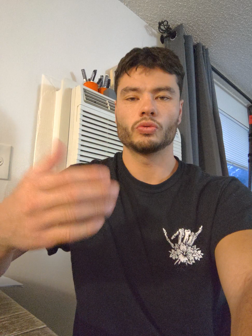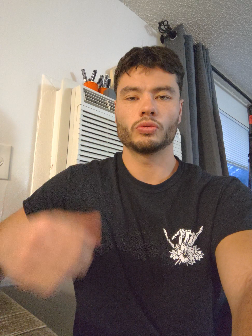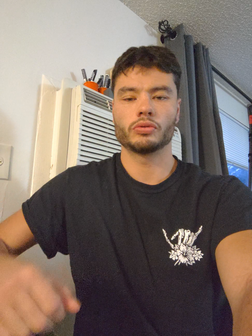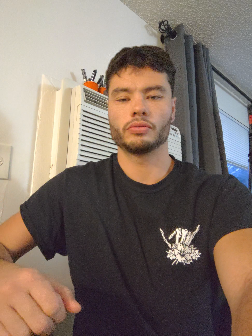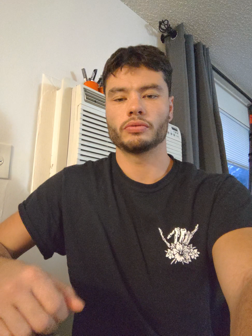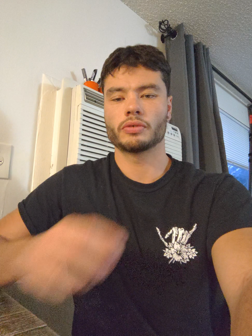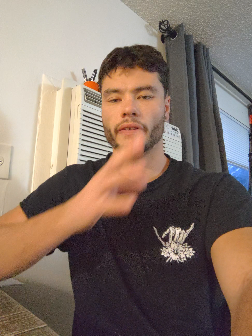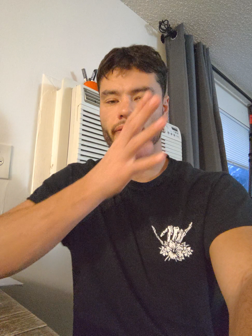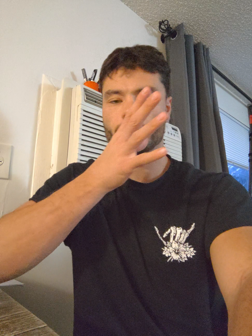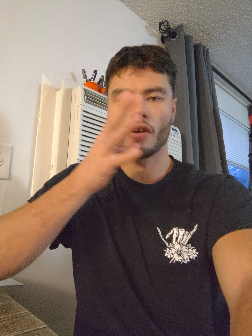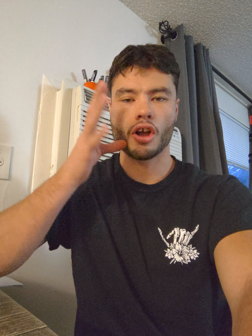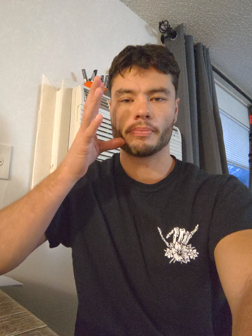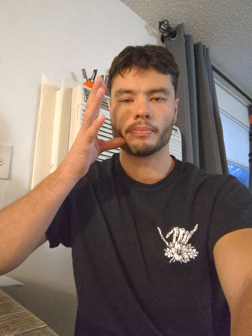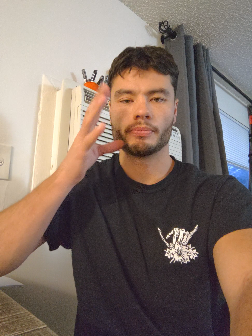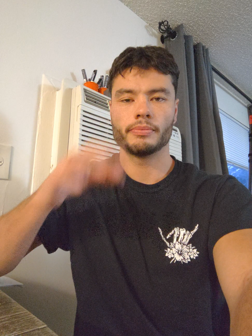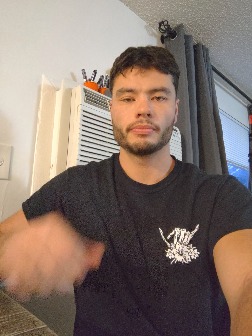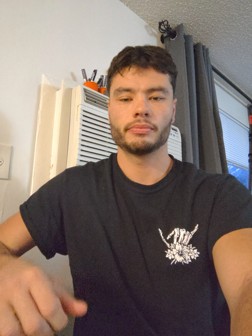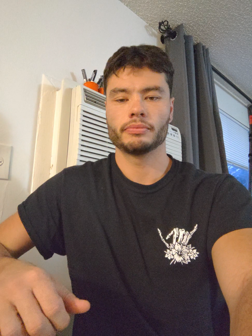farm